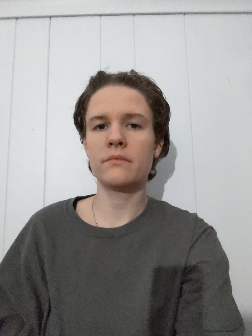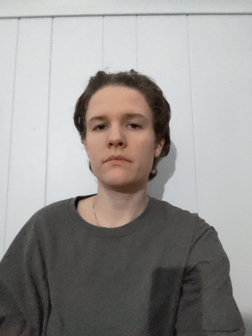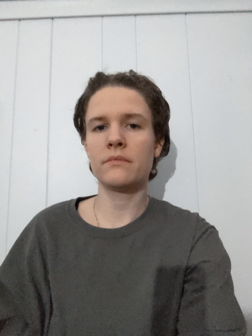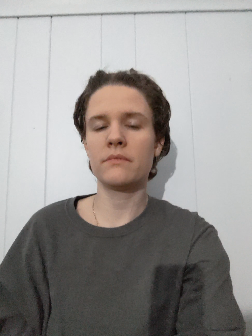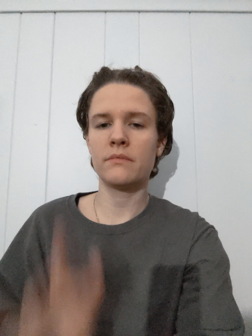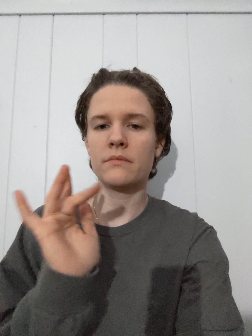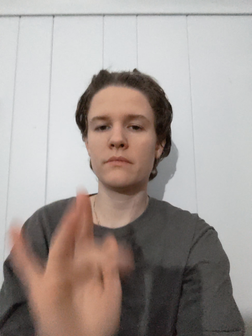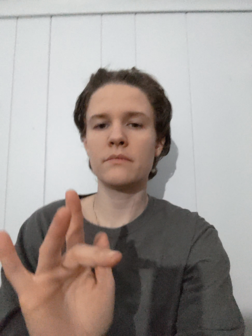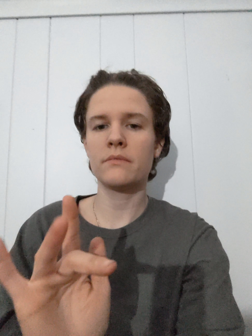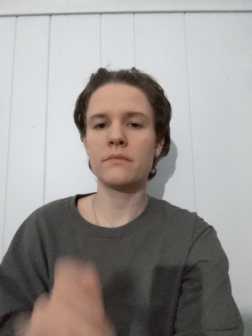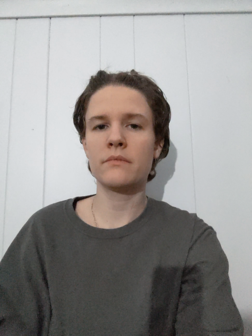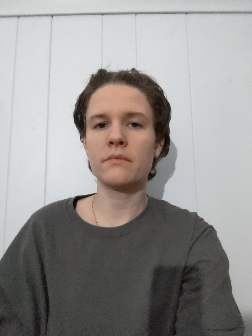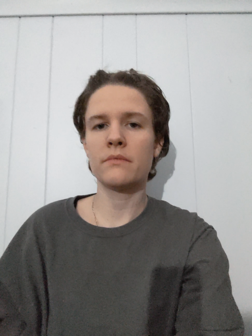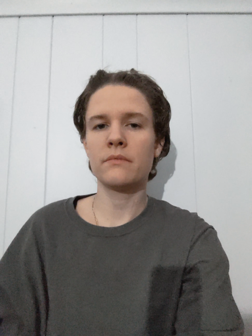touch